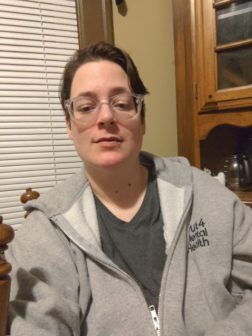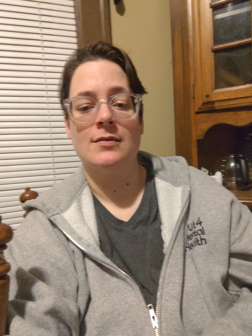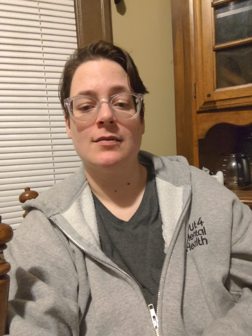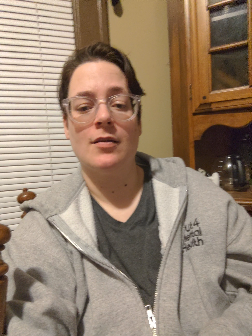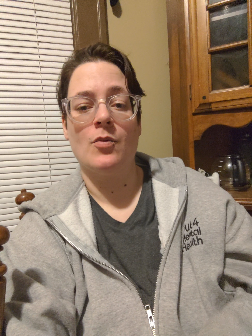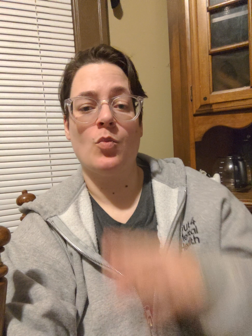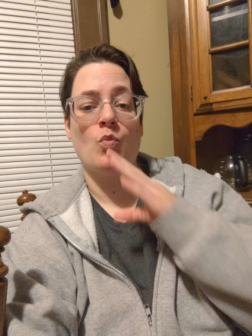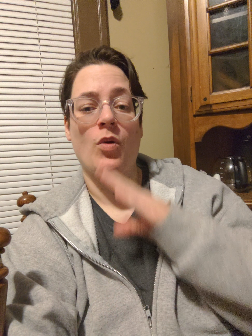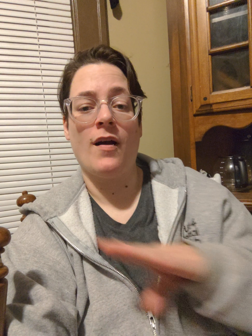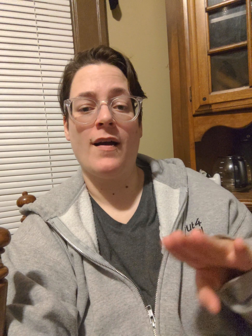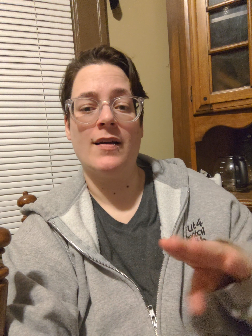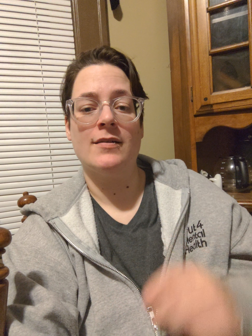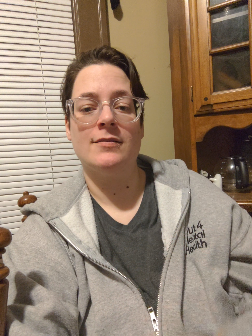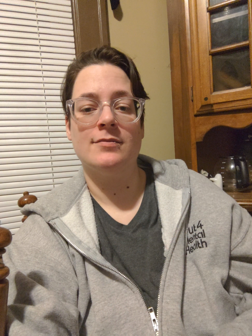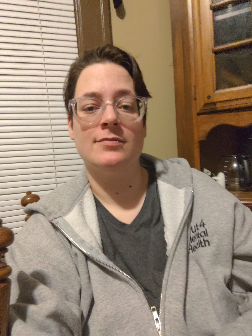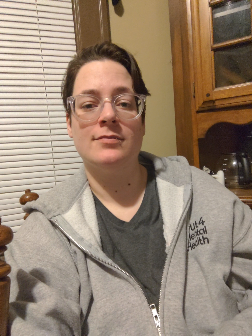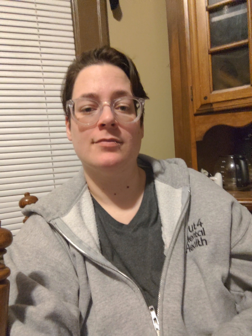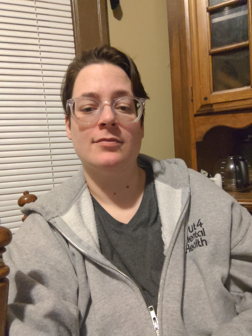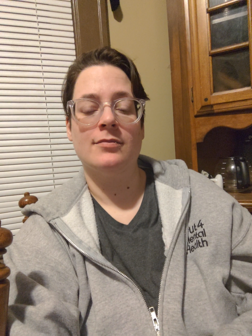quiet